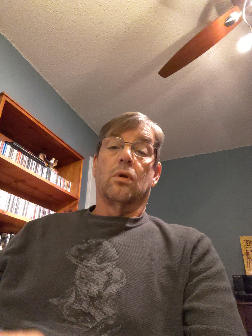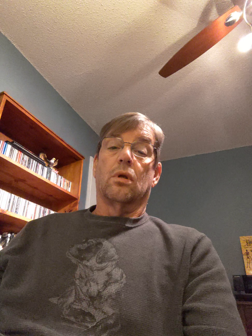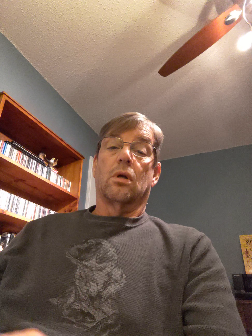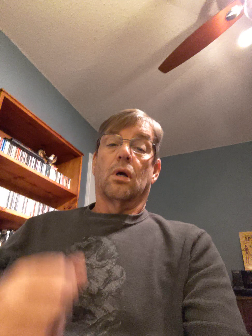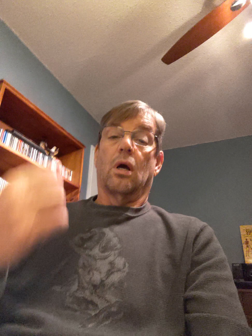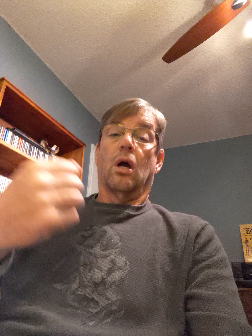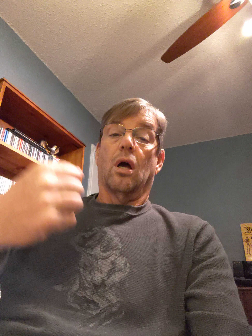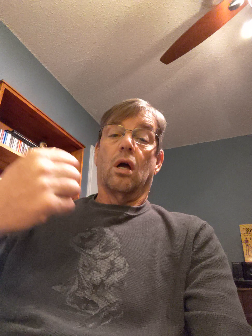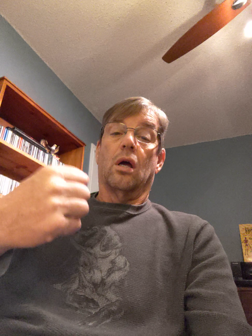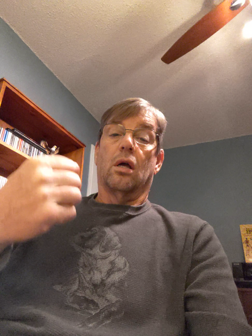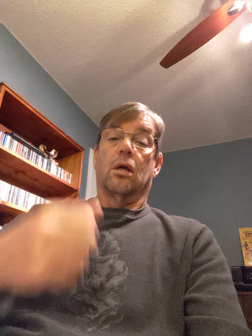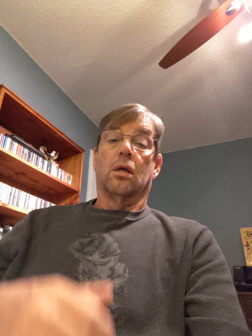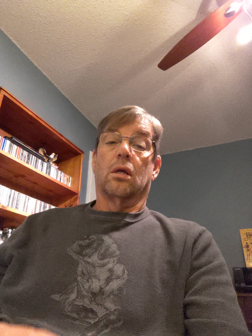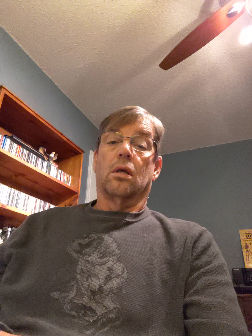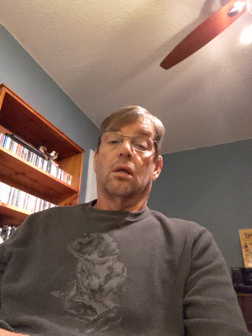car